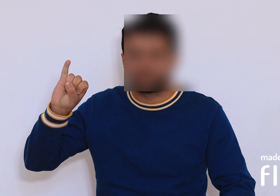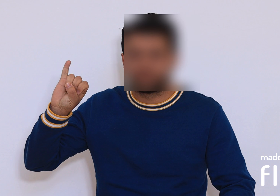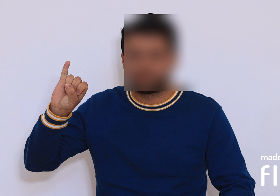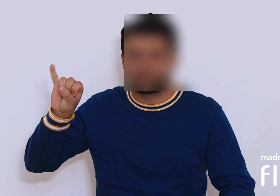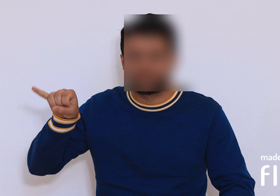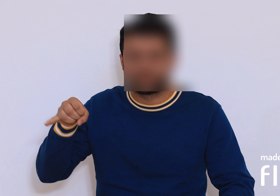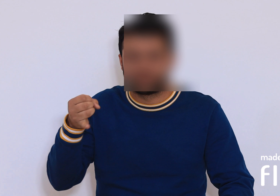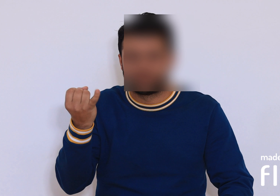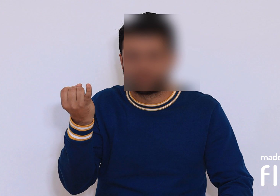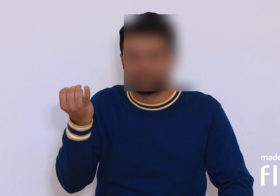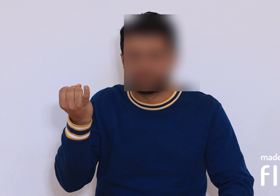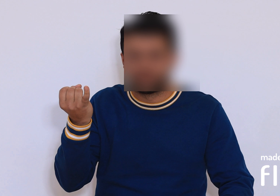ج